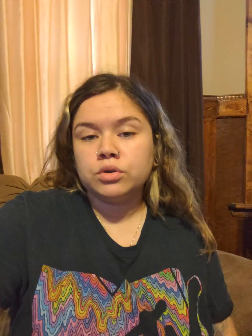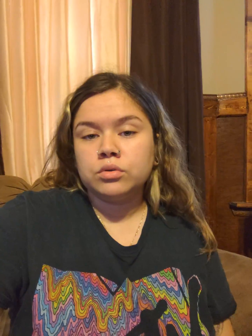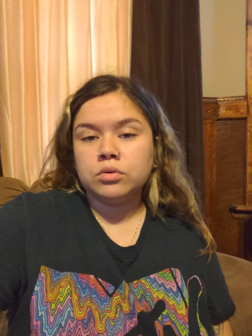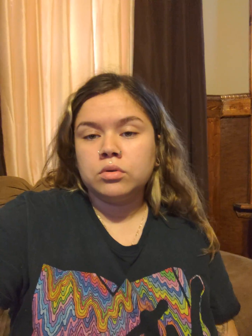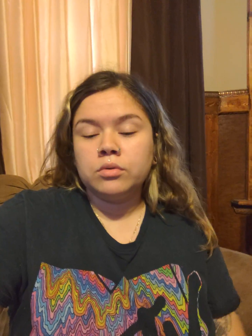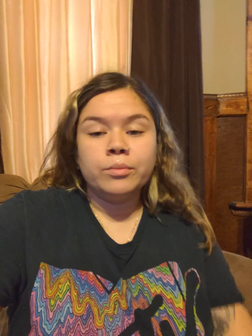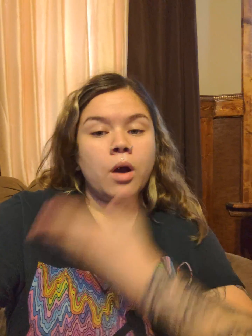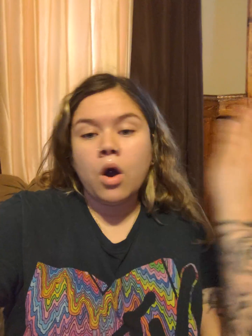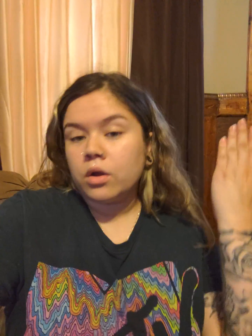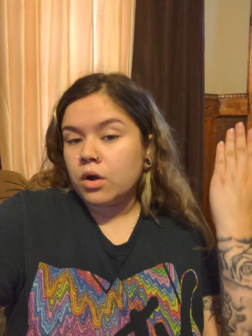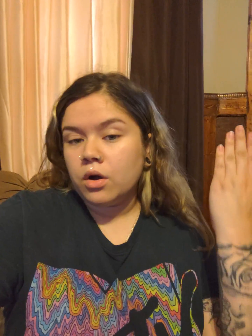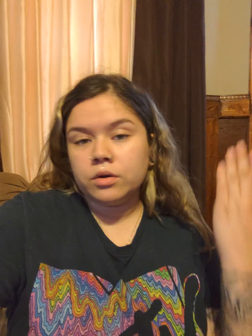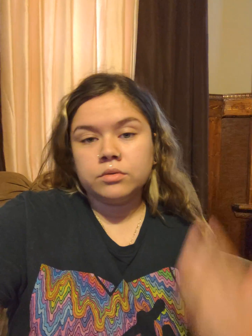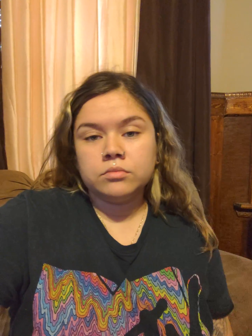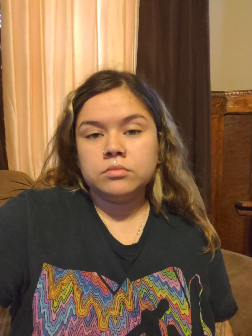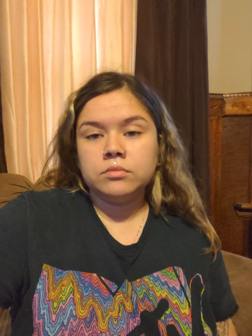all gone